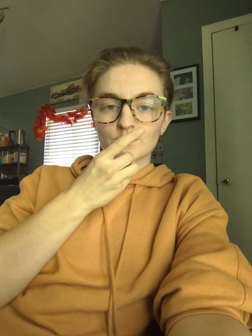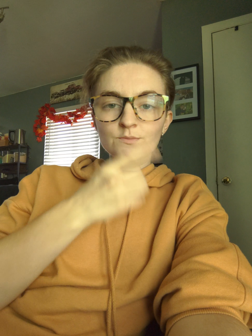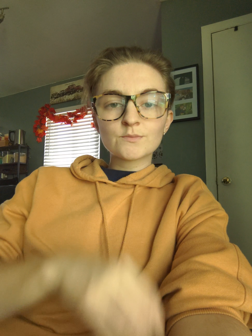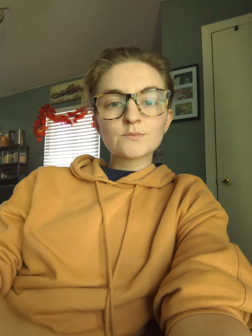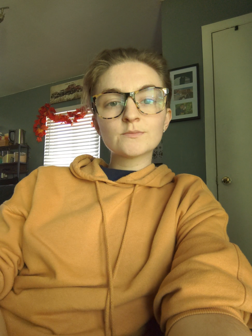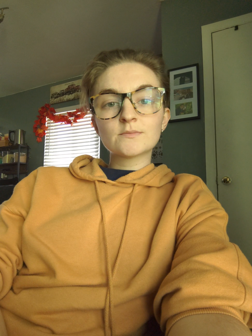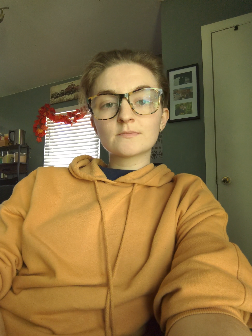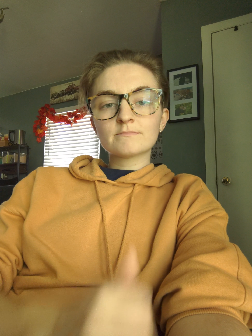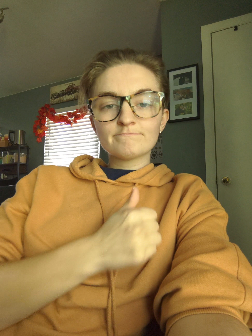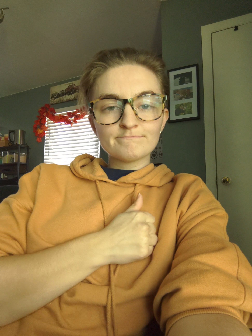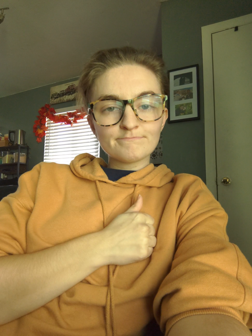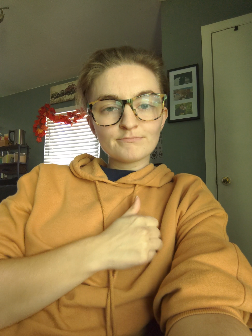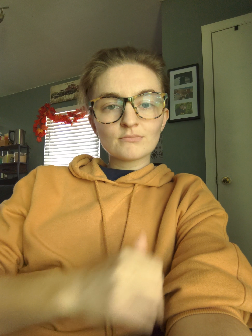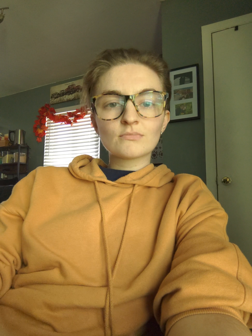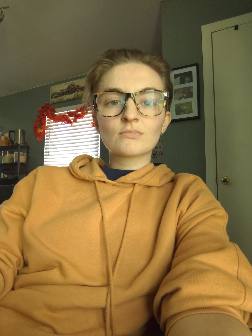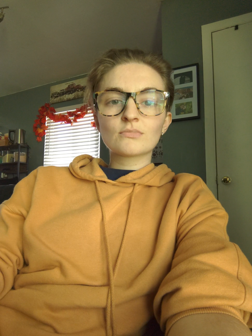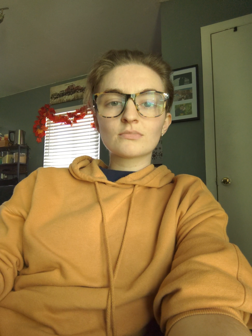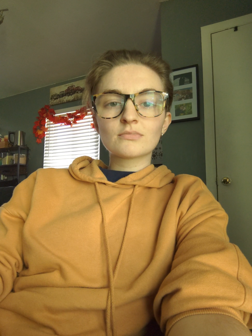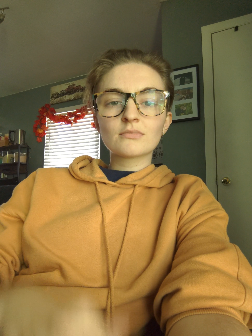hug